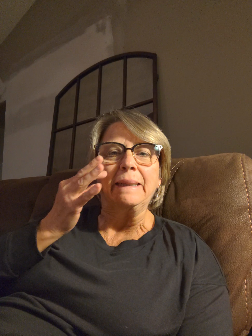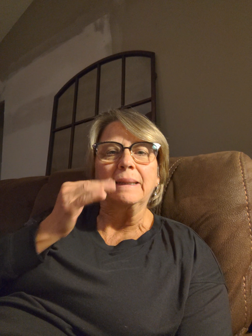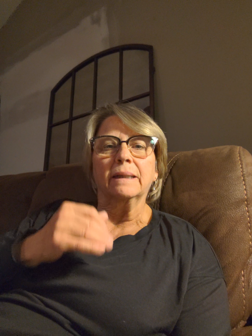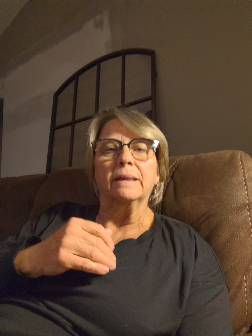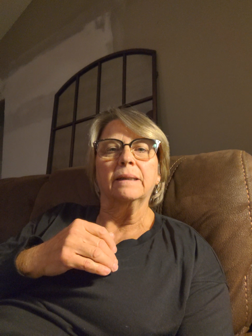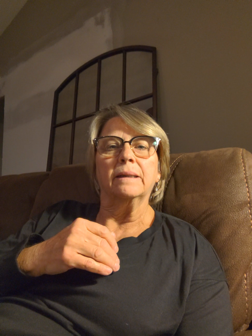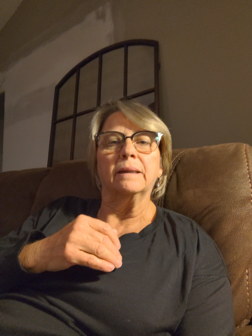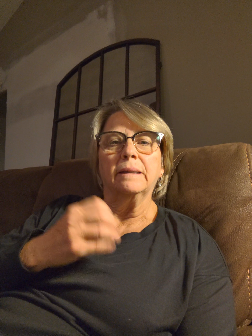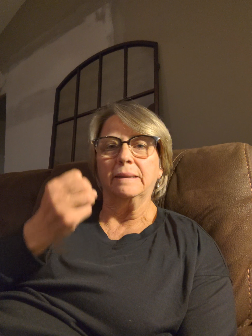kitty